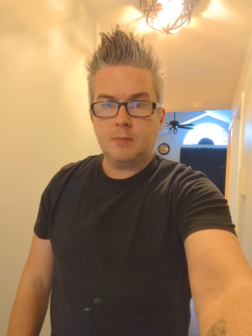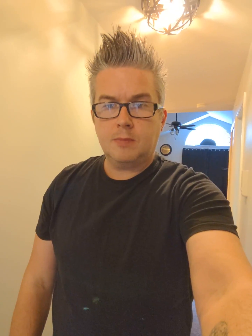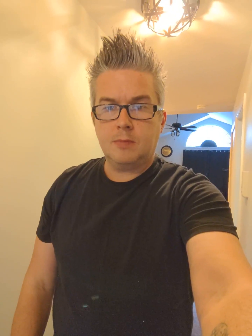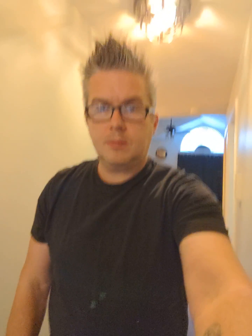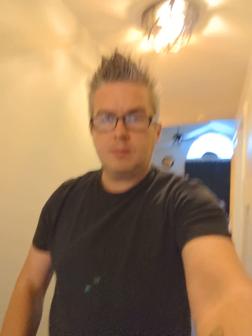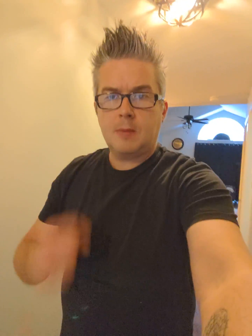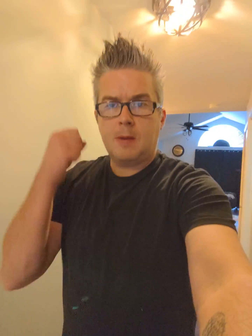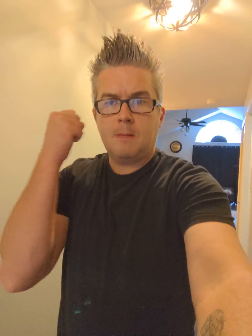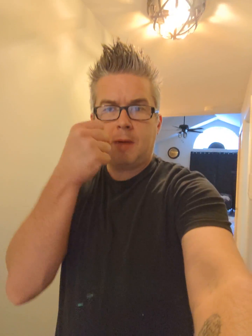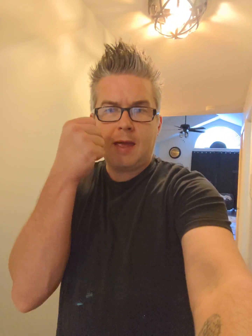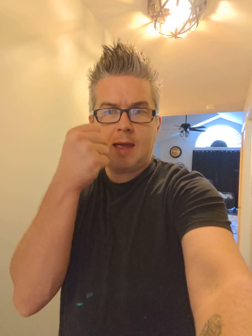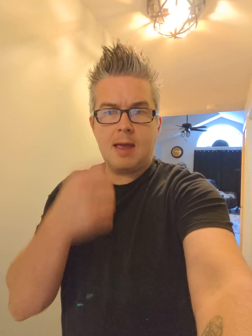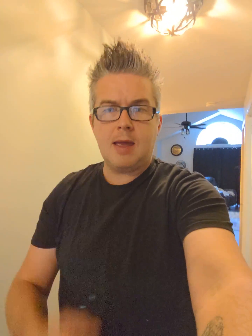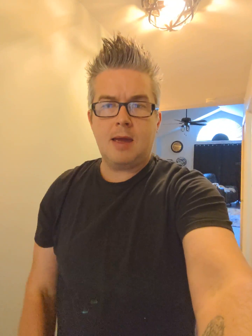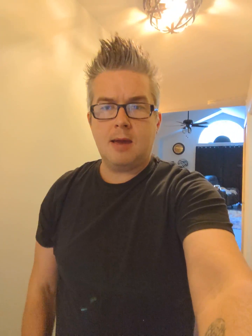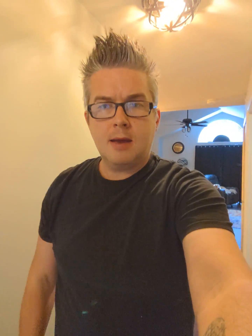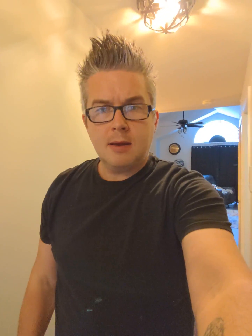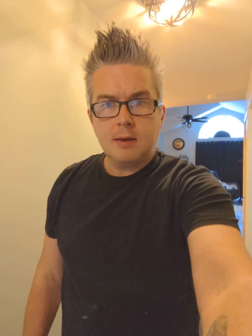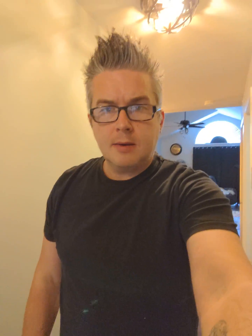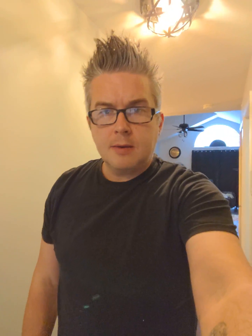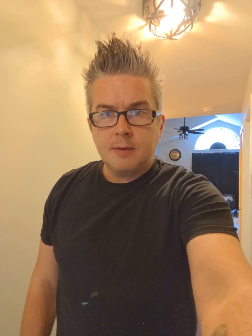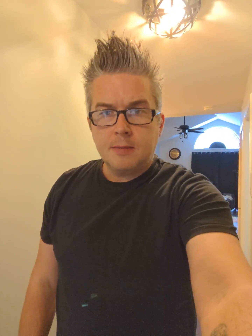hit